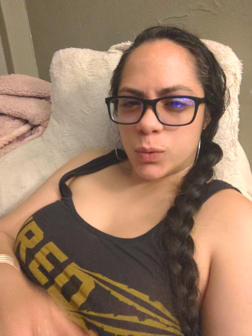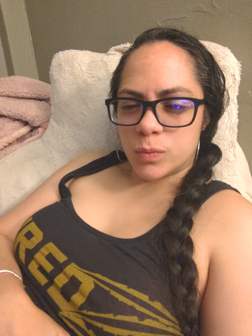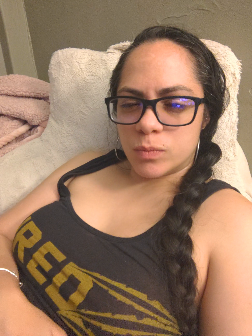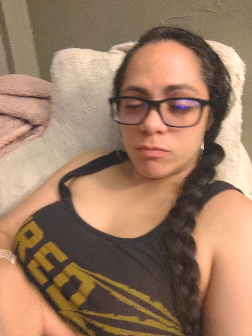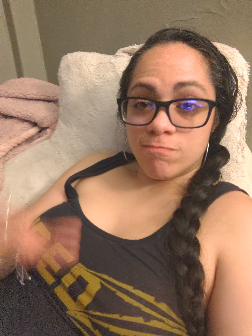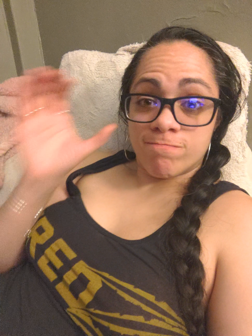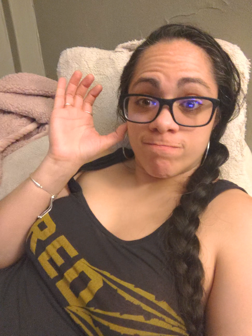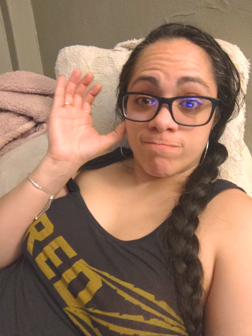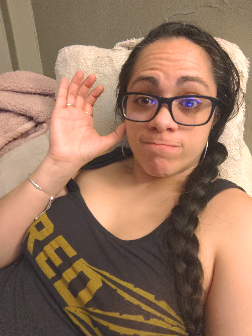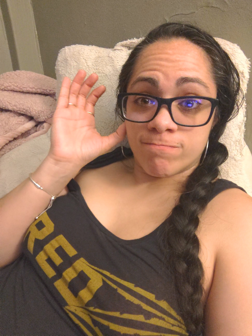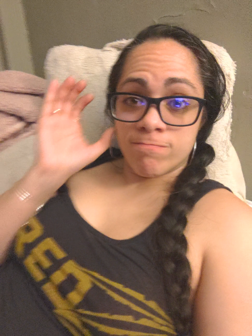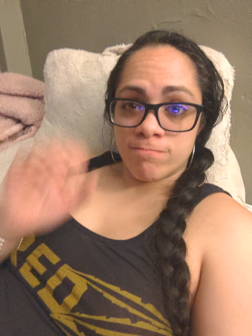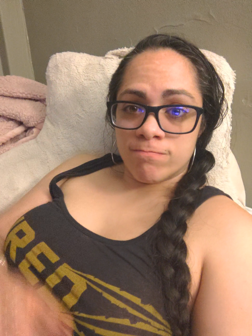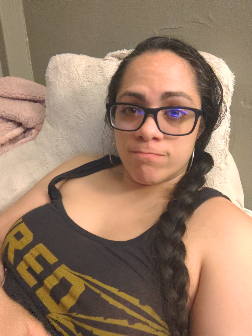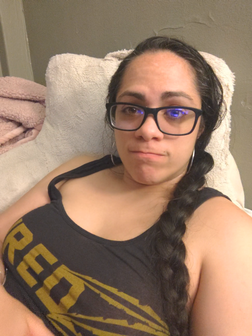listen